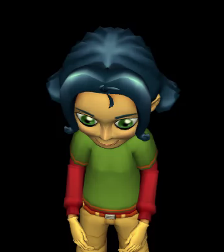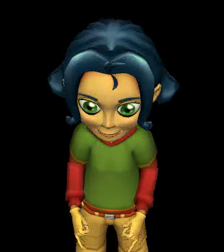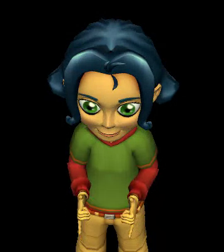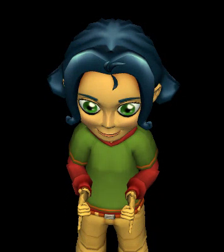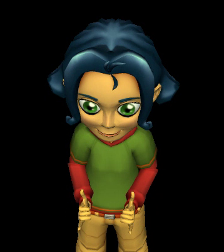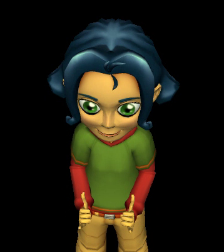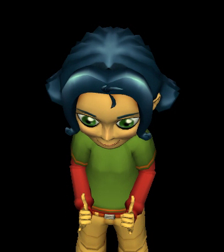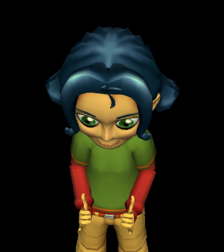كرسي